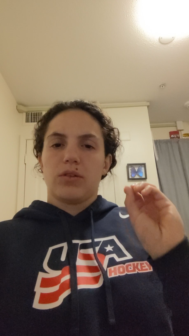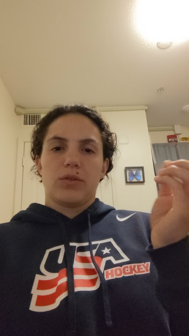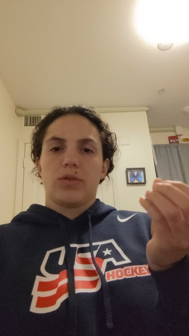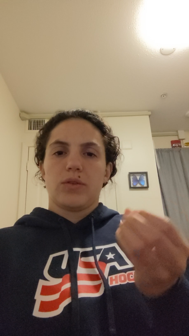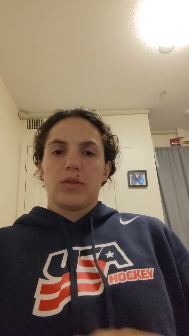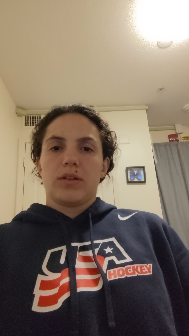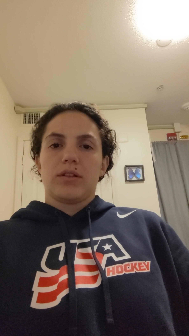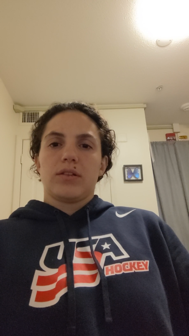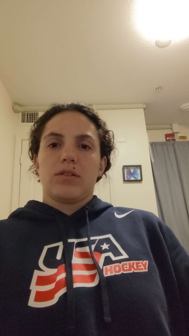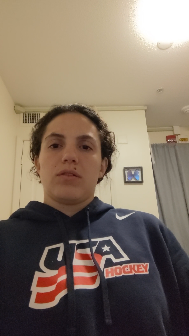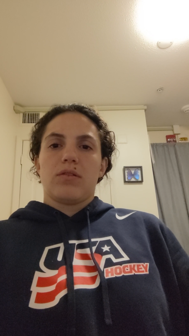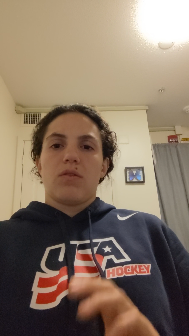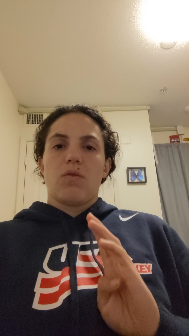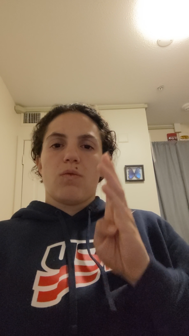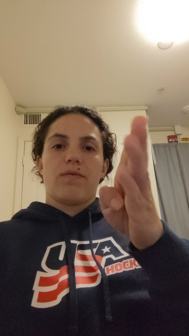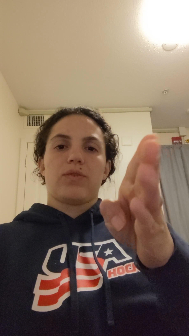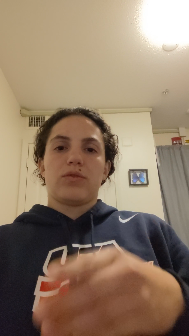over